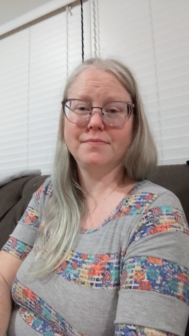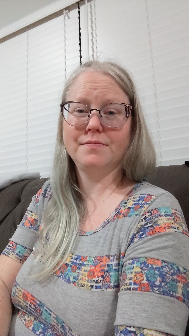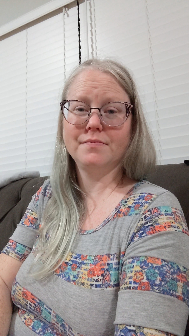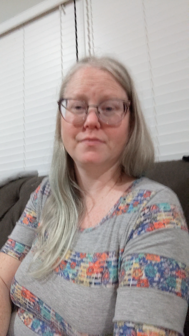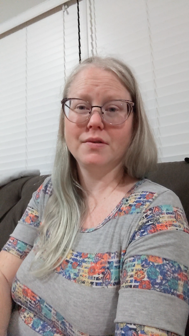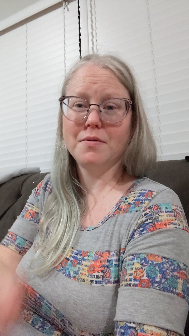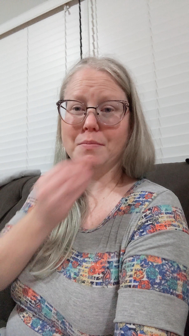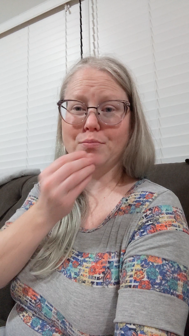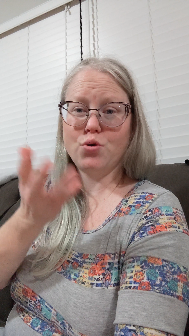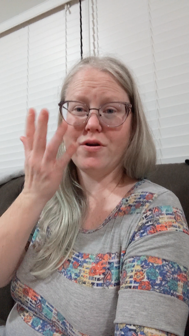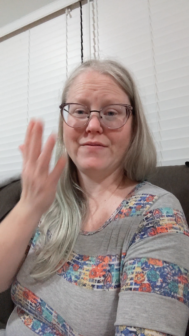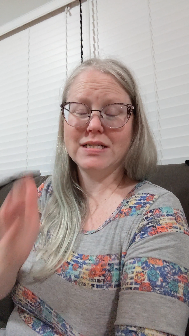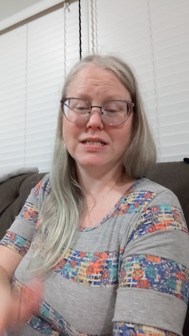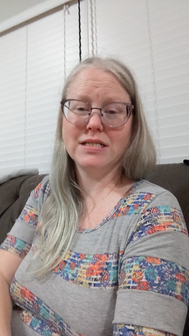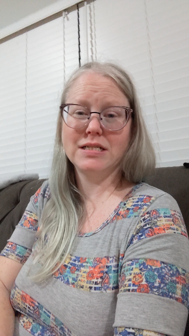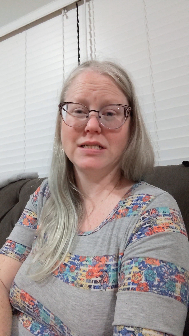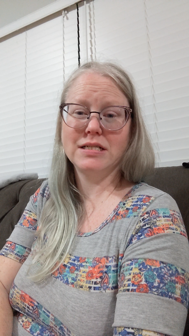breakfast